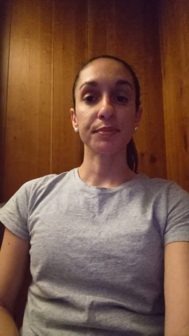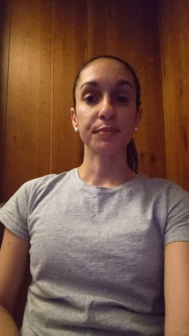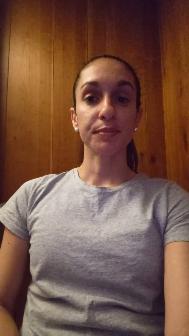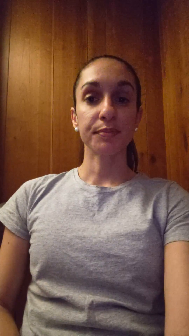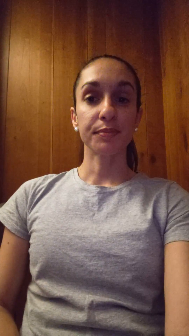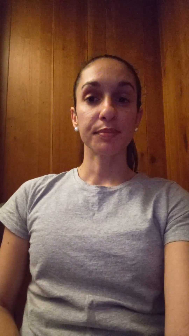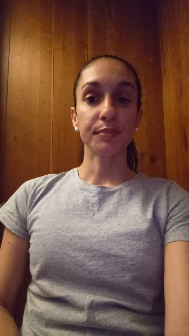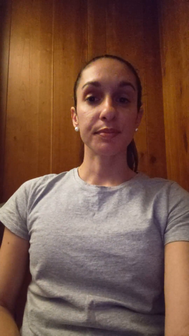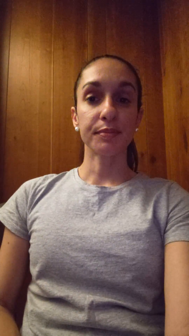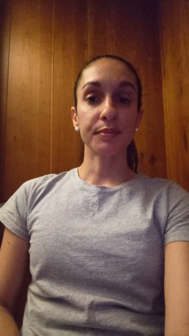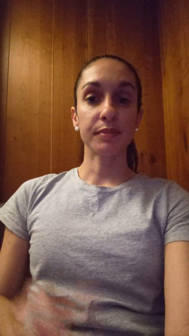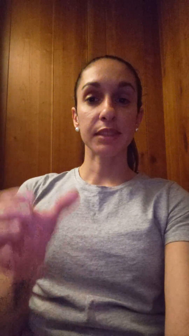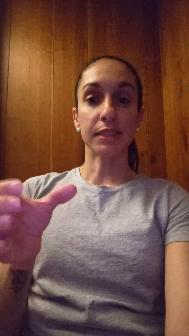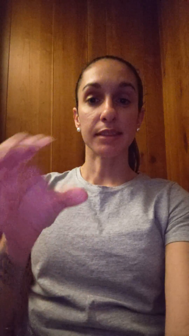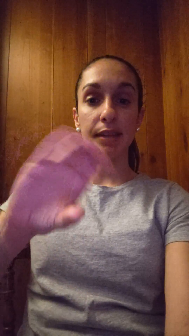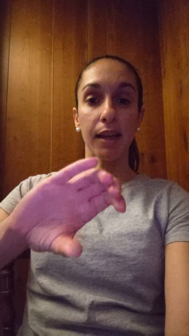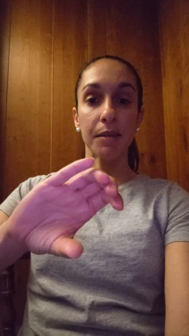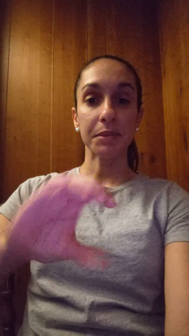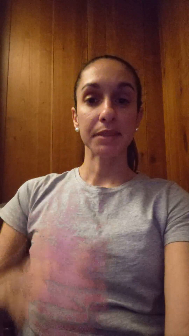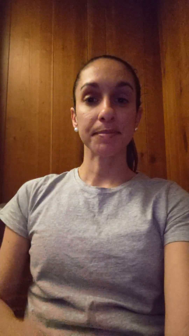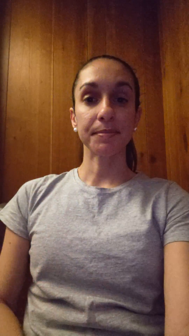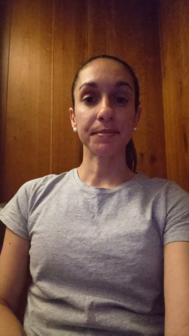dump